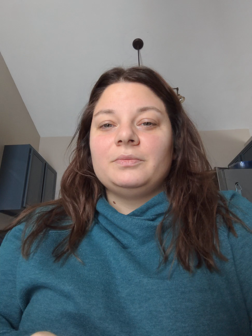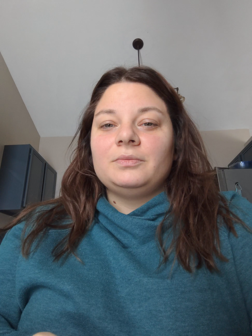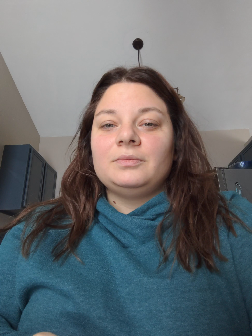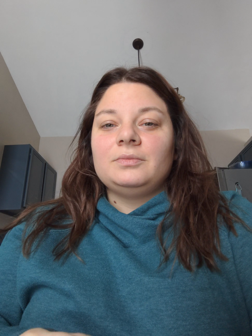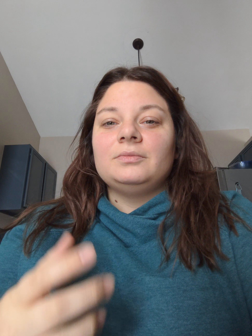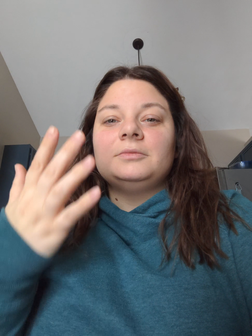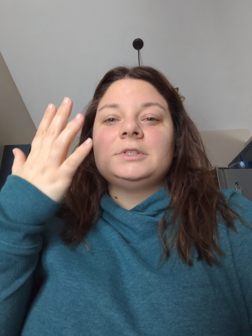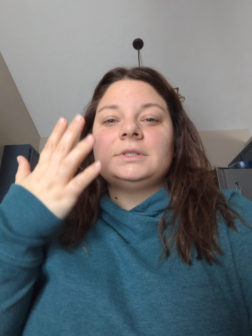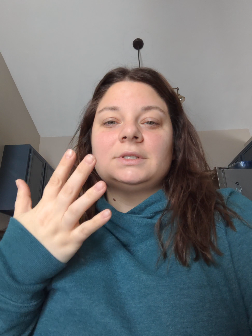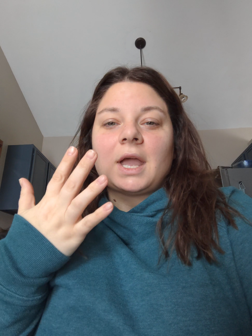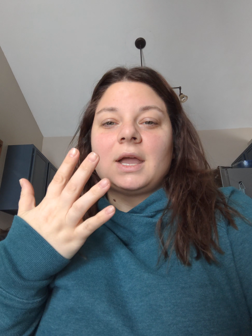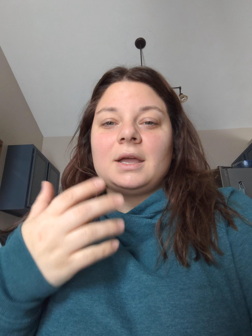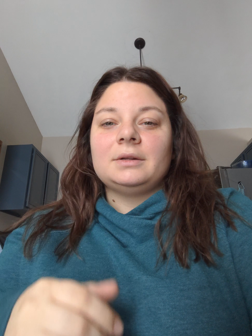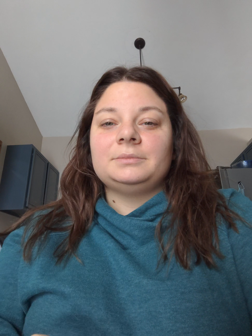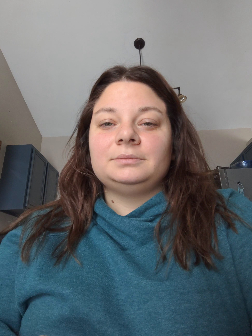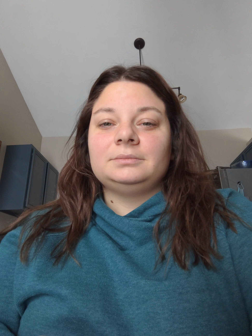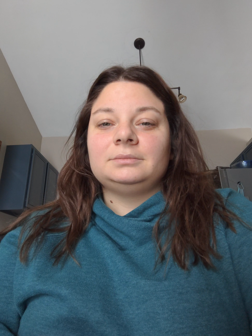sad